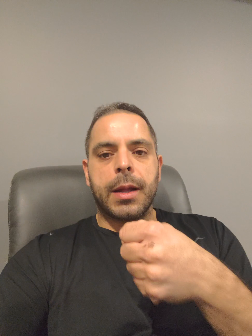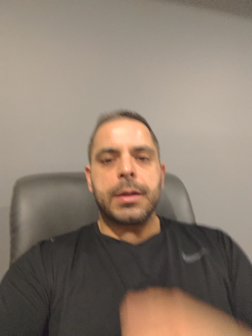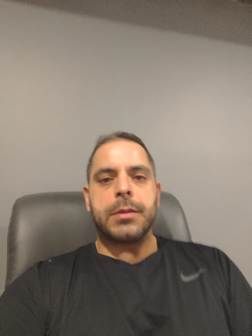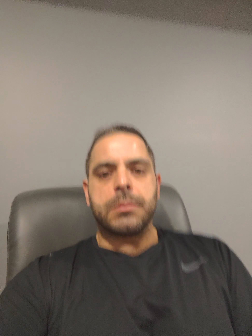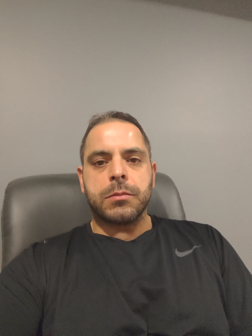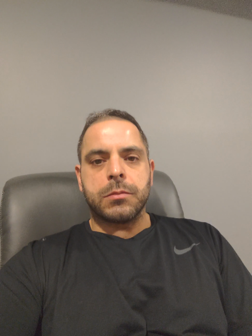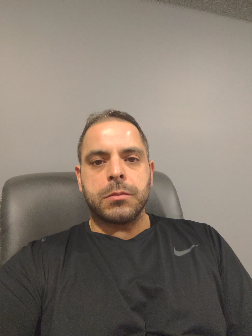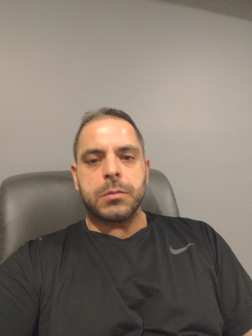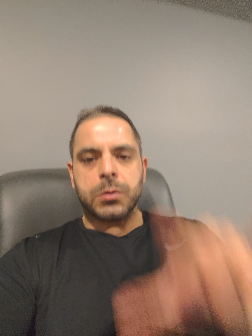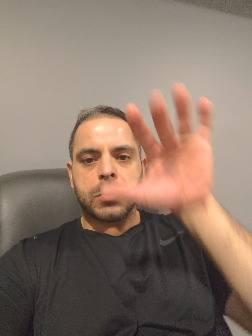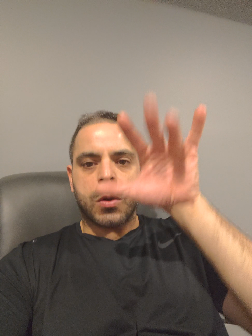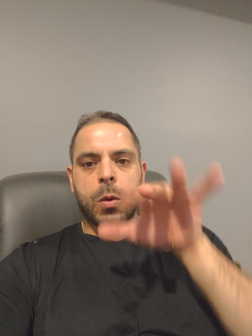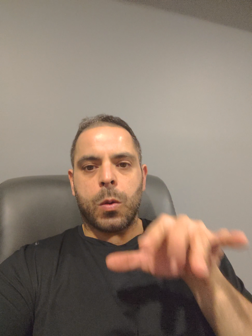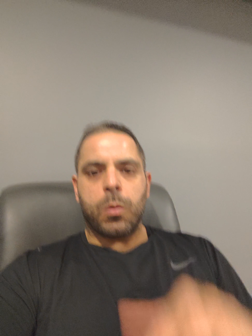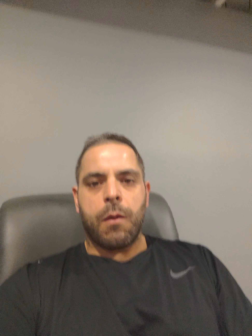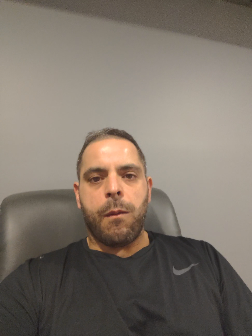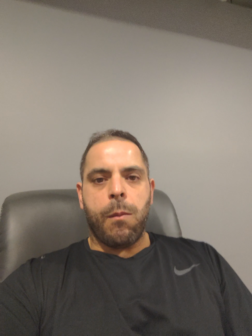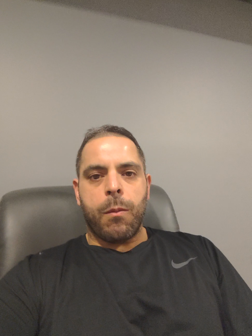snow